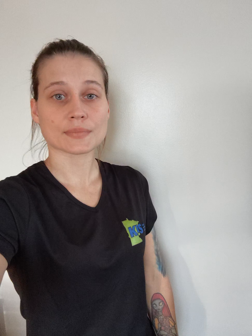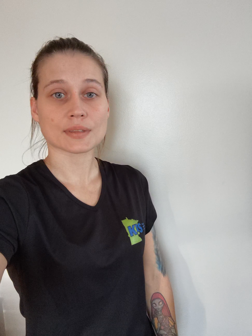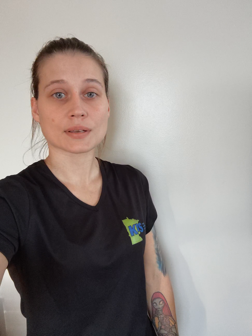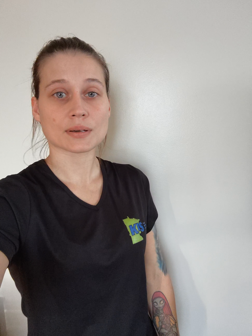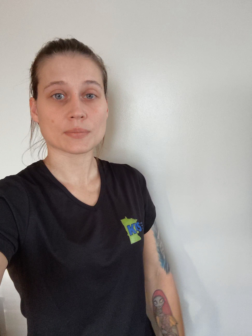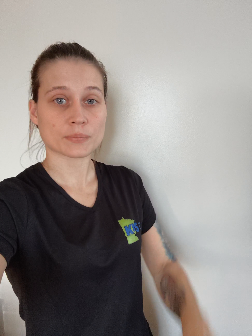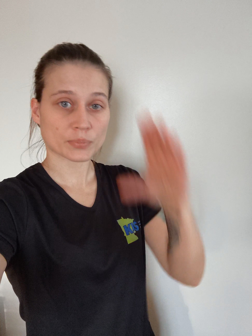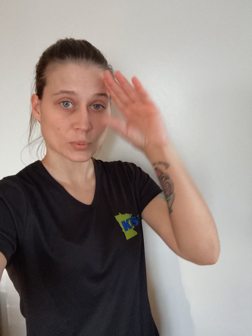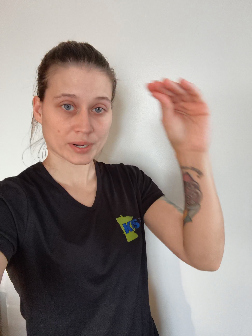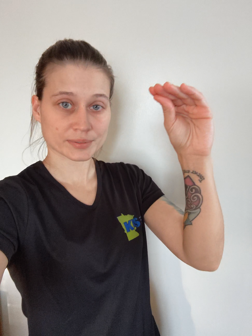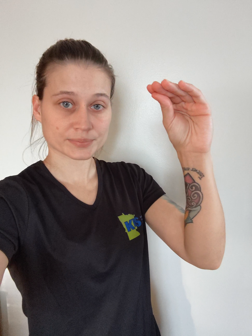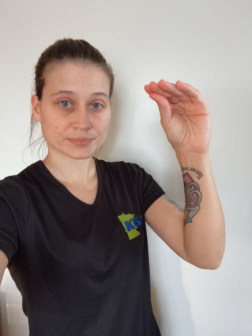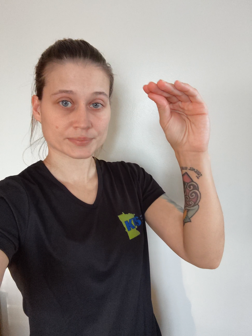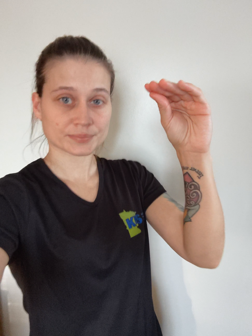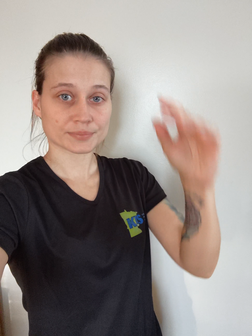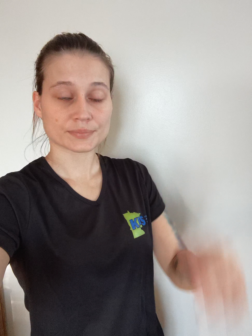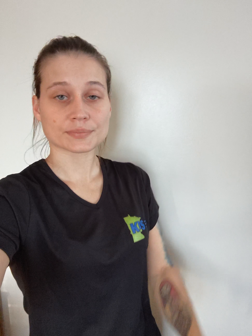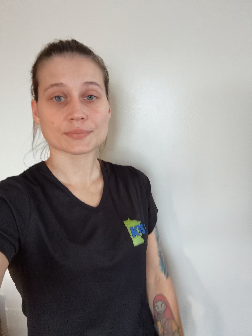boy